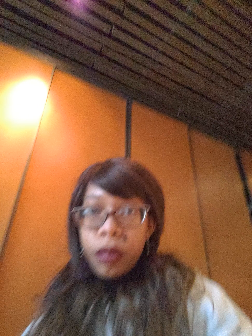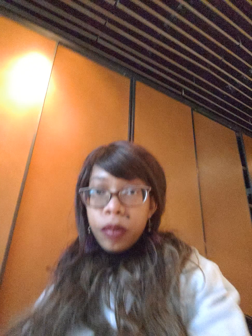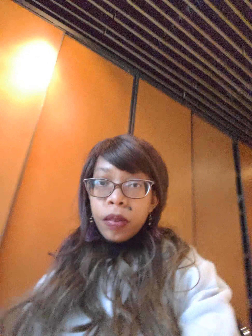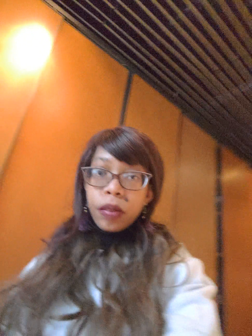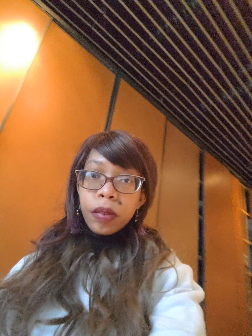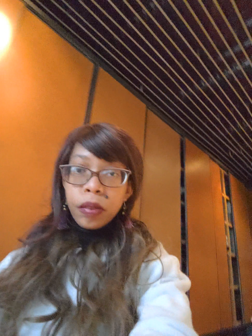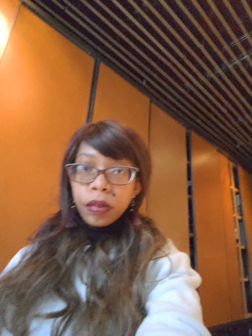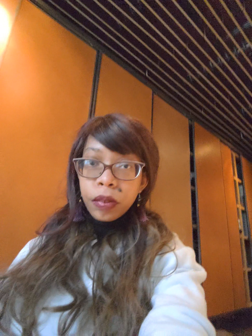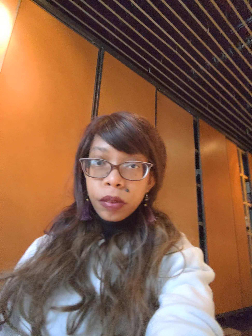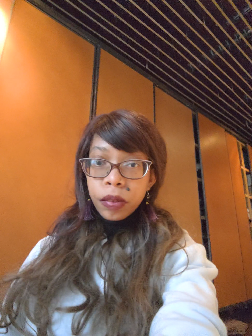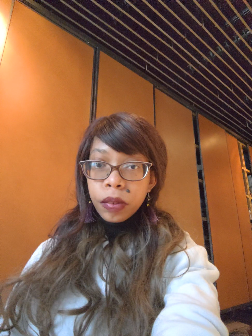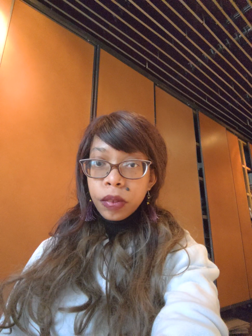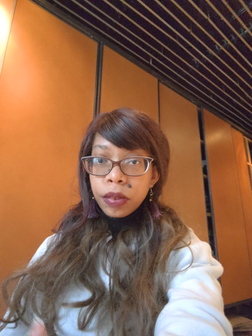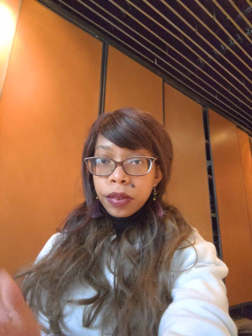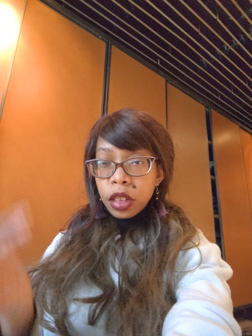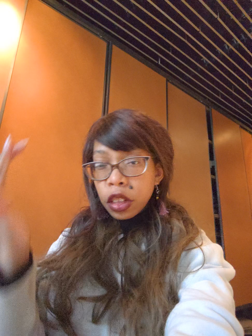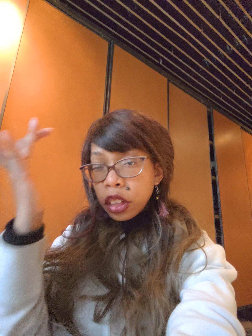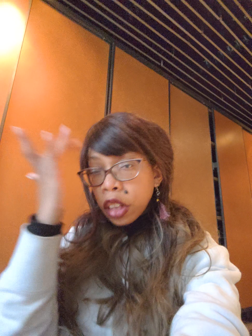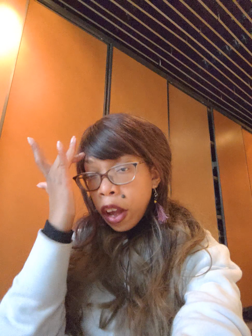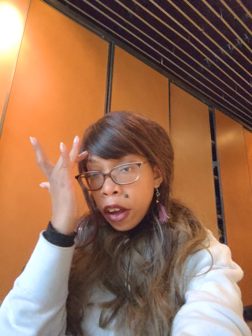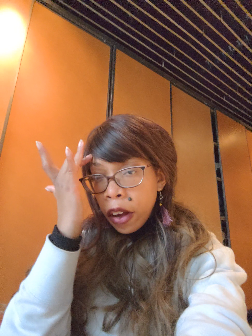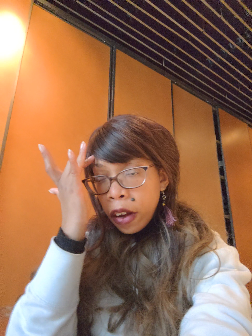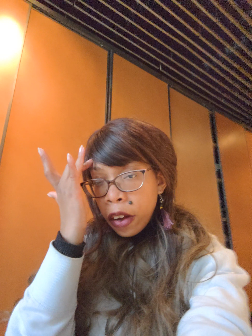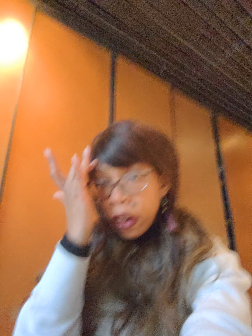sick